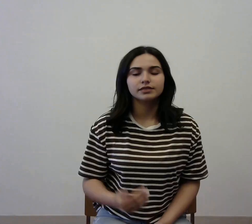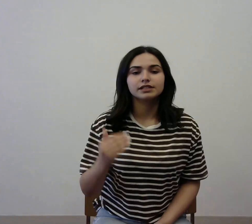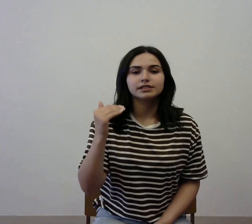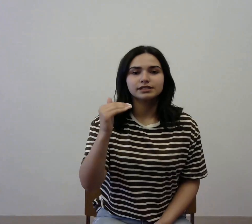siz